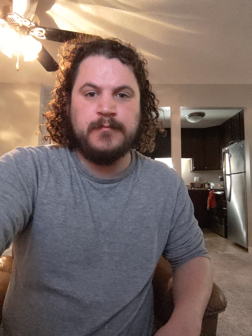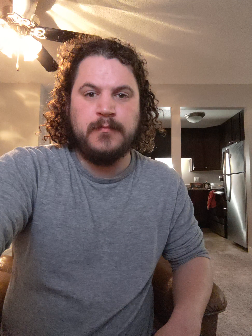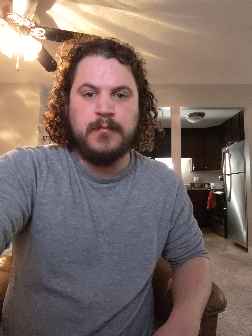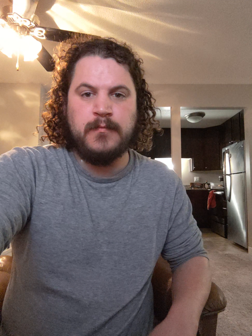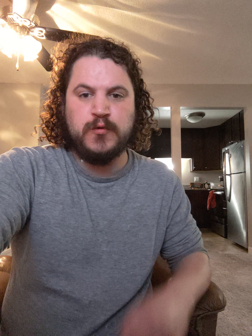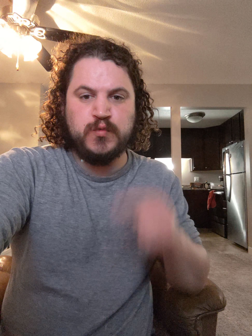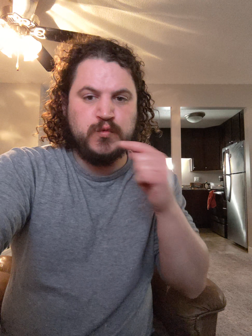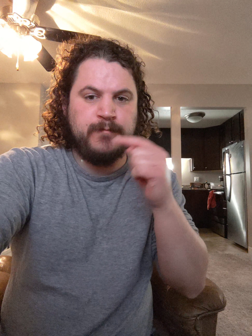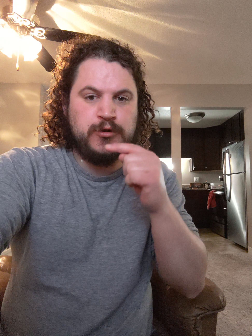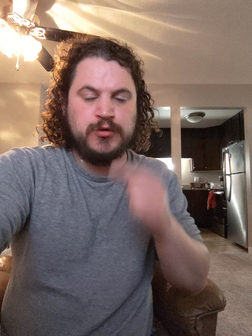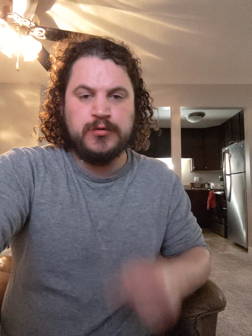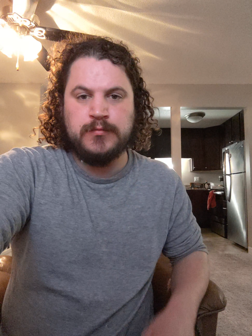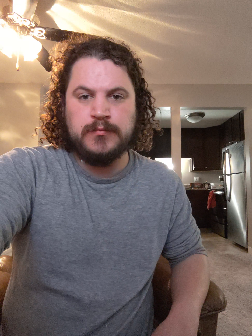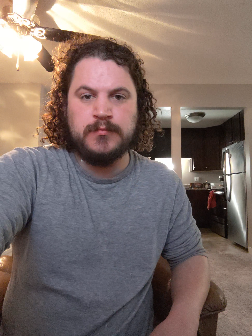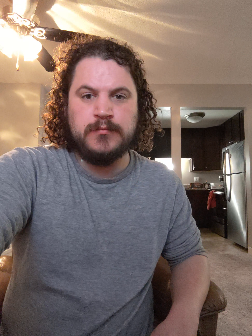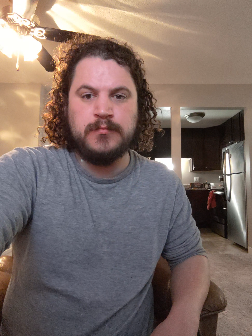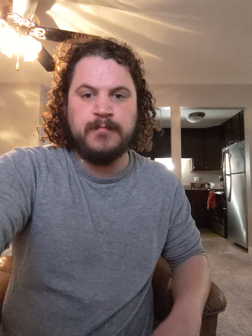toothbrush